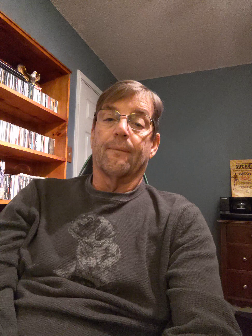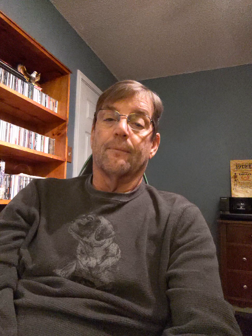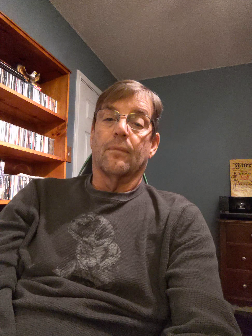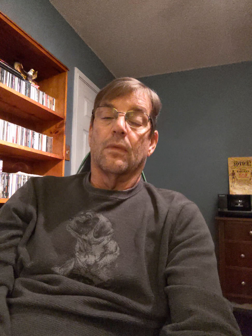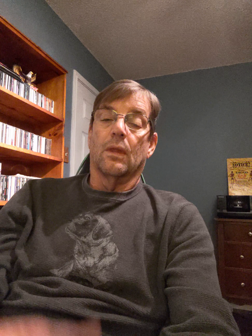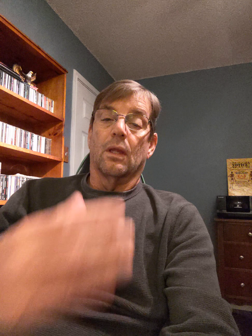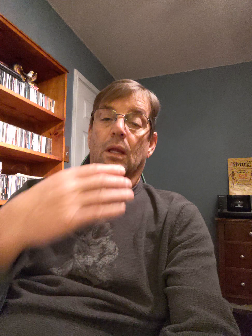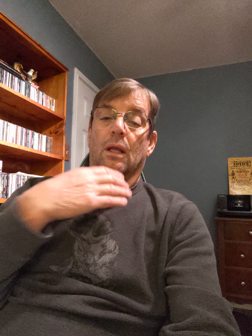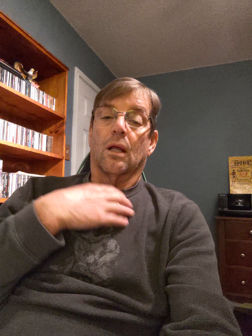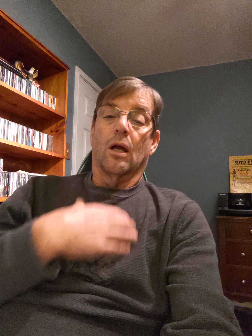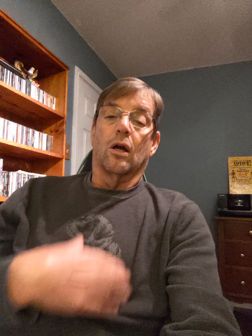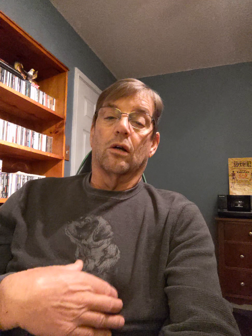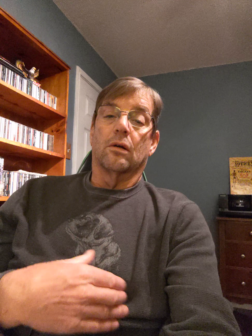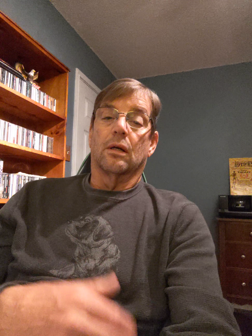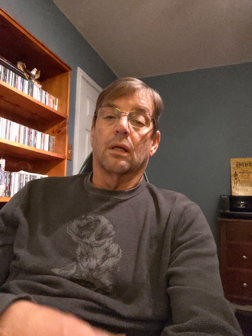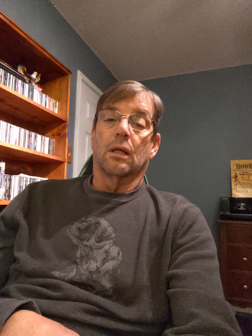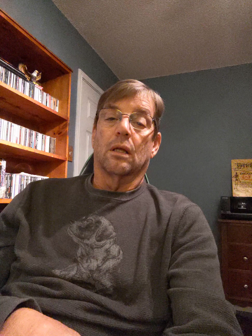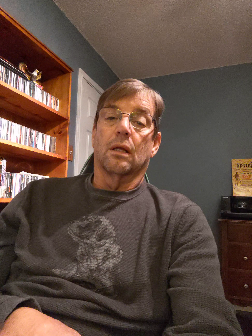hungry